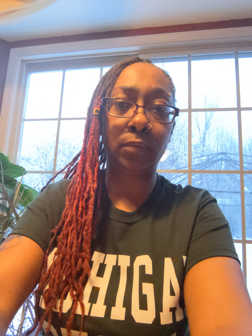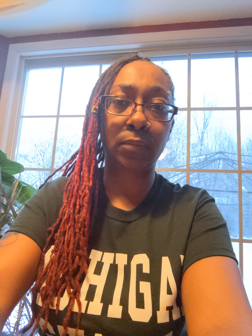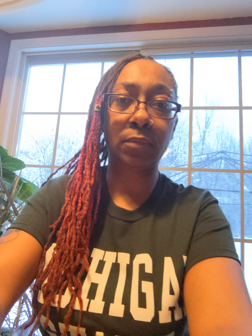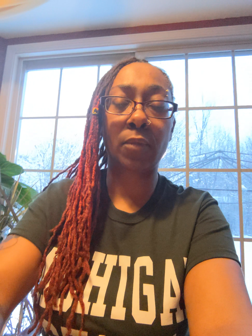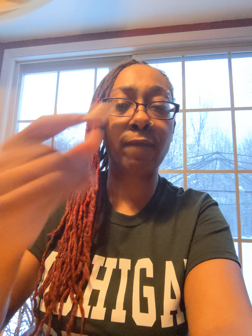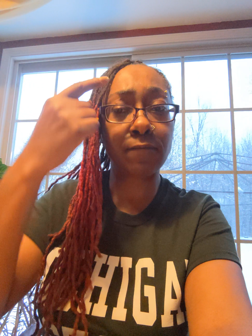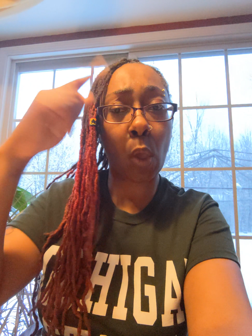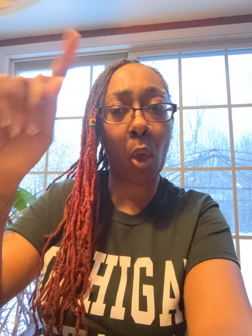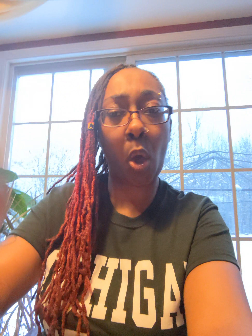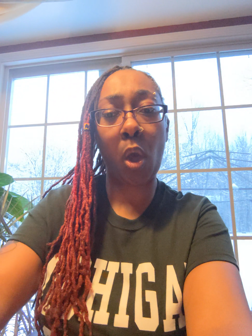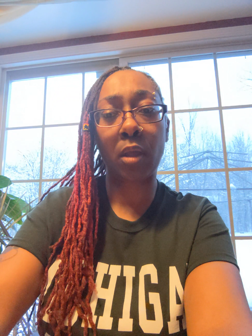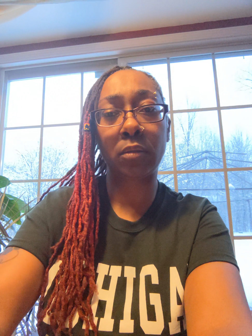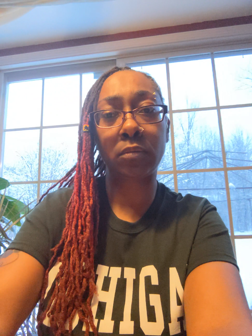for